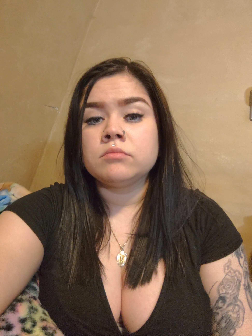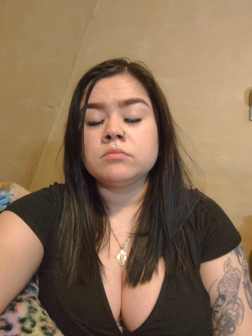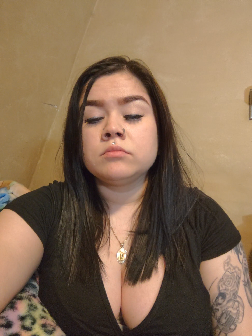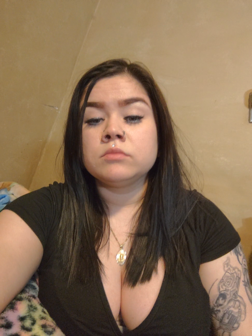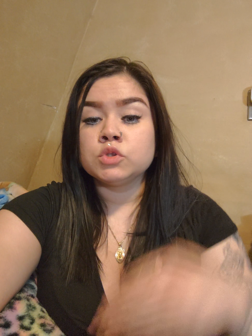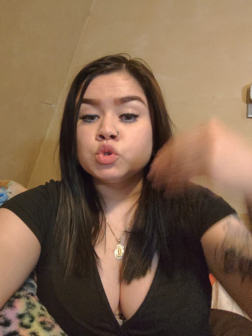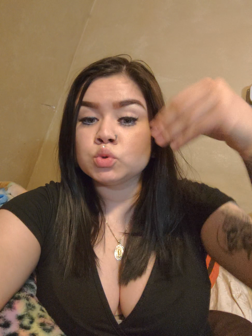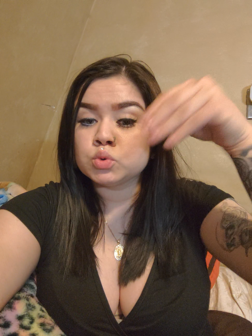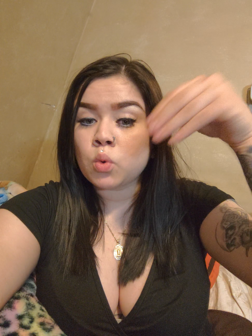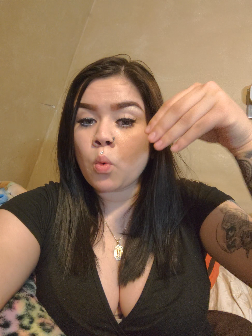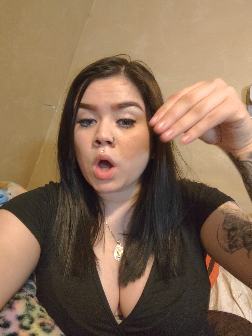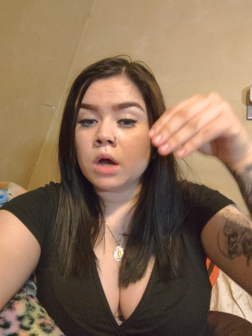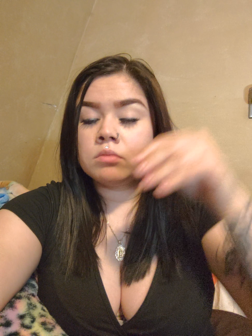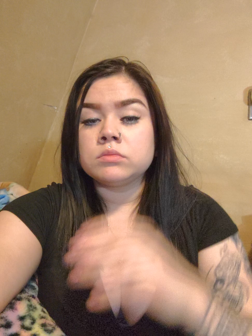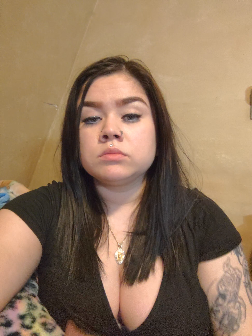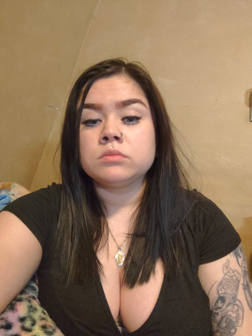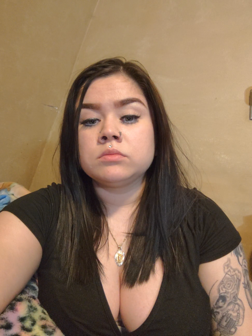store